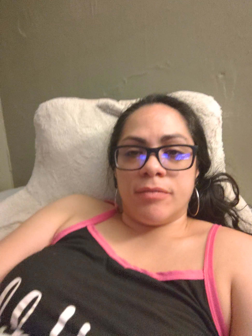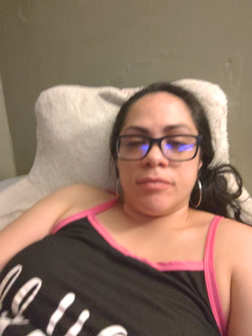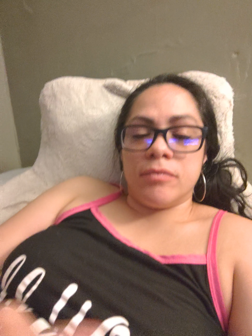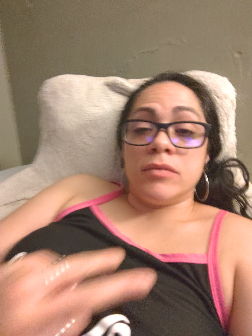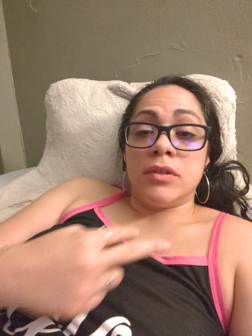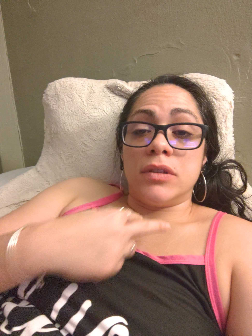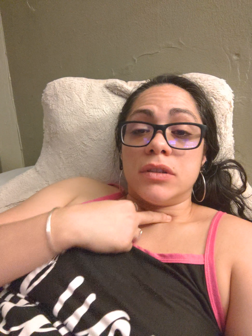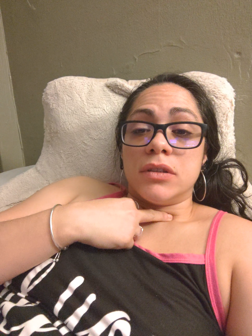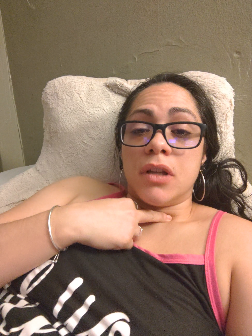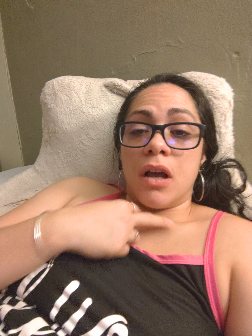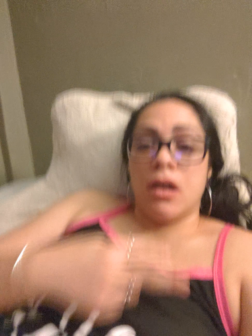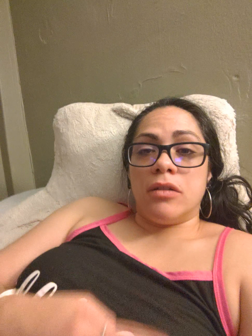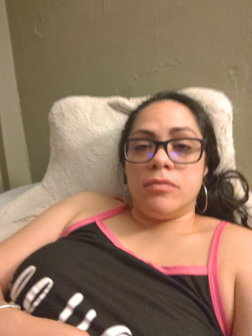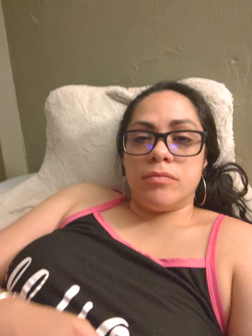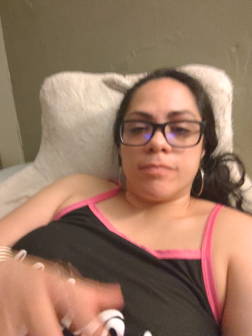stuck